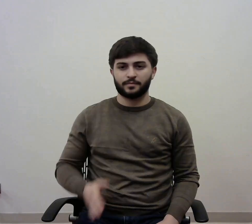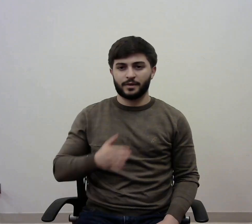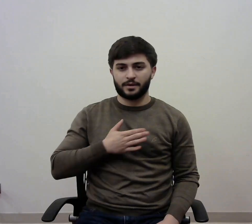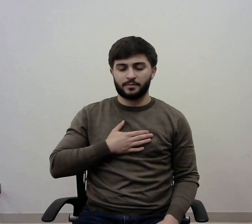mən